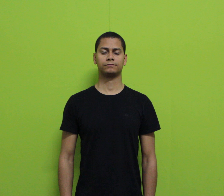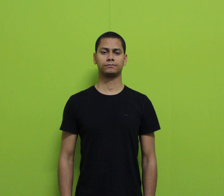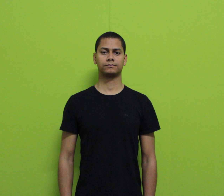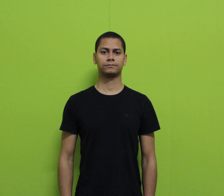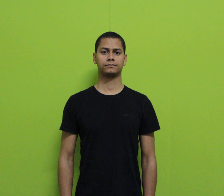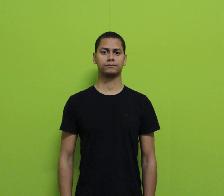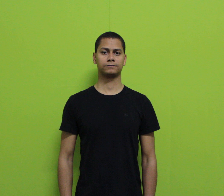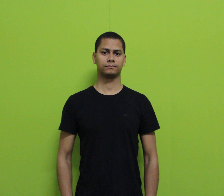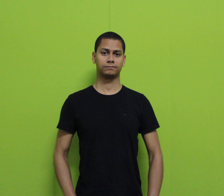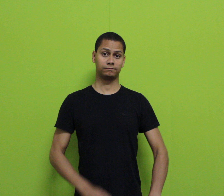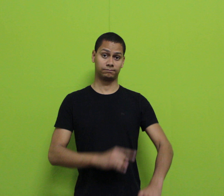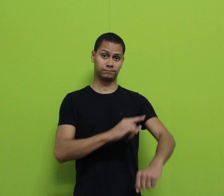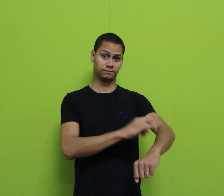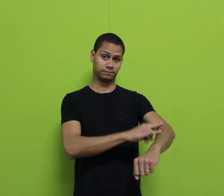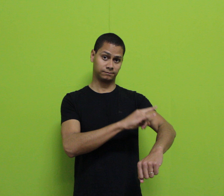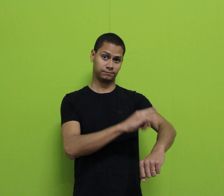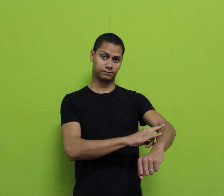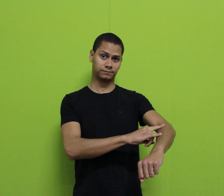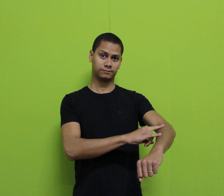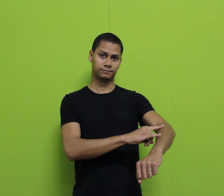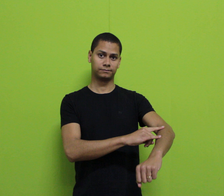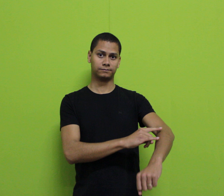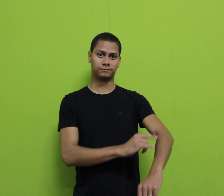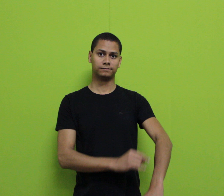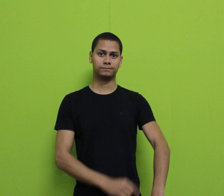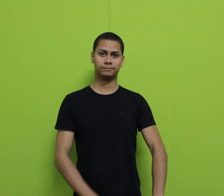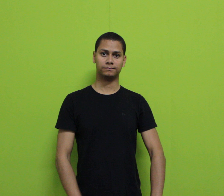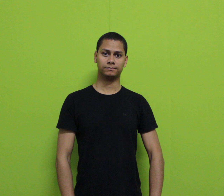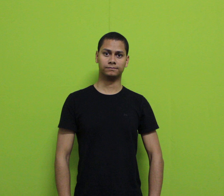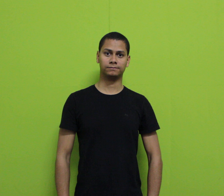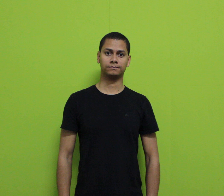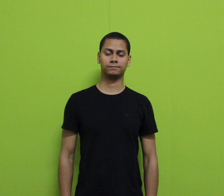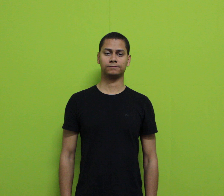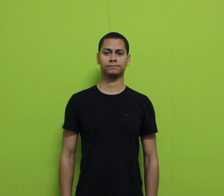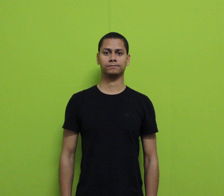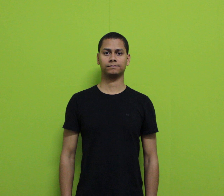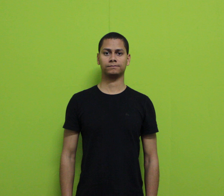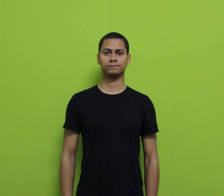banheiro